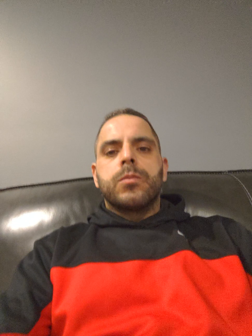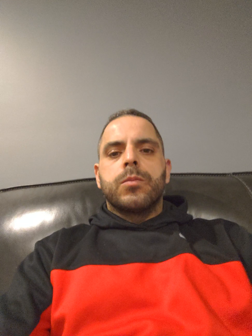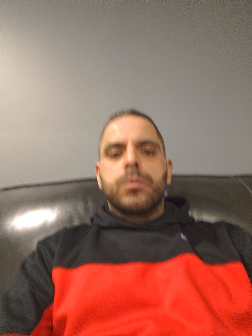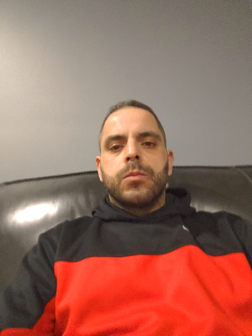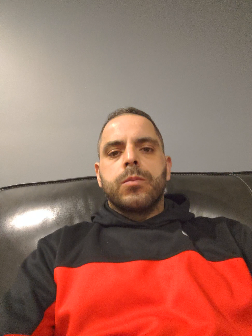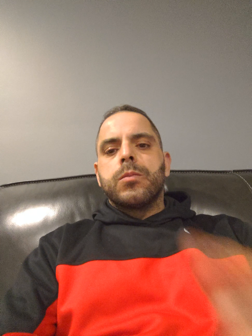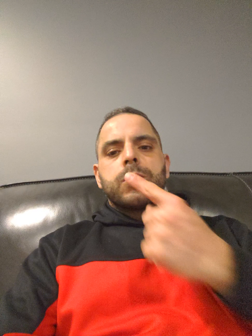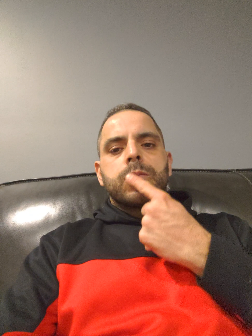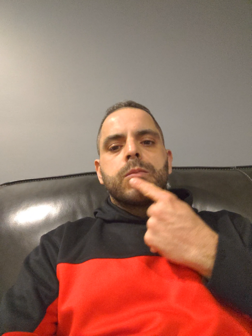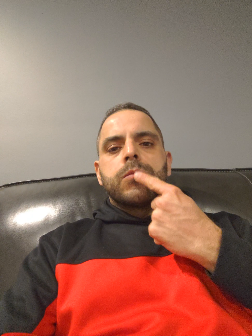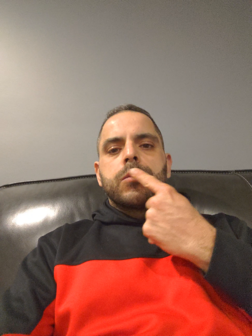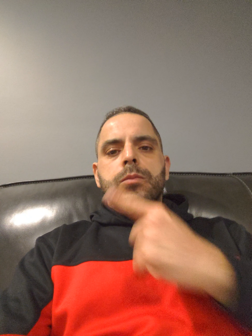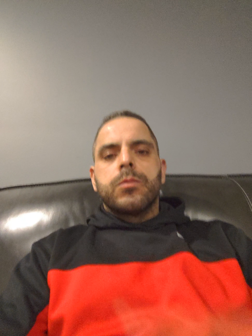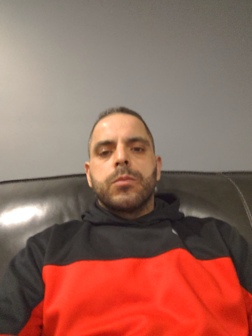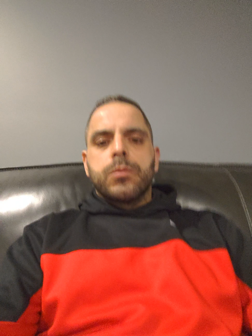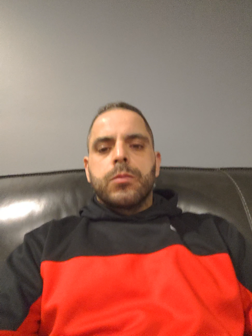lips